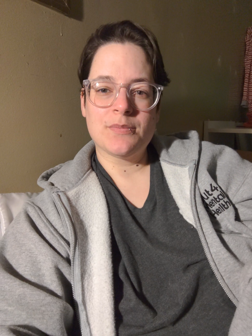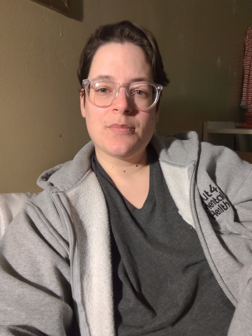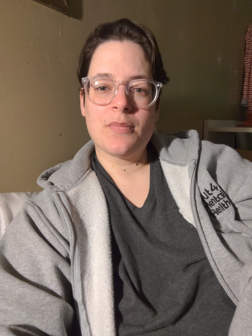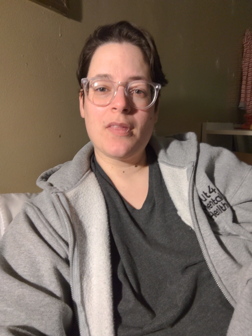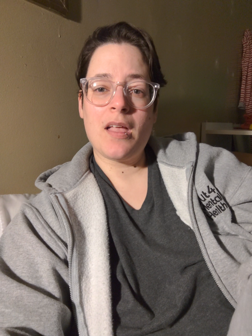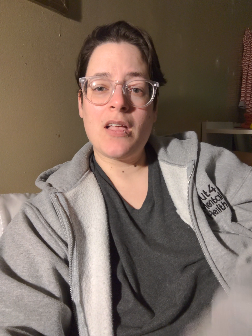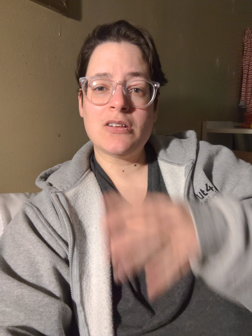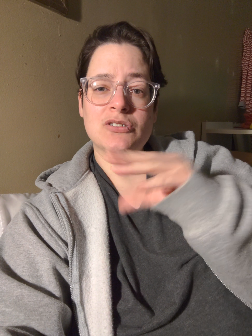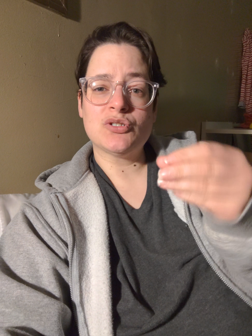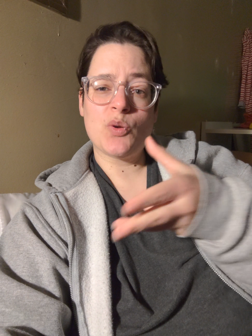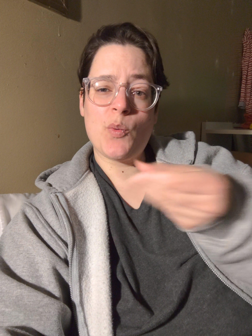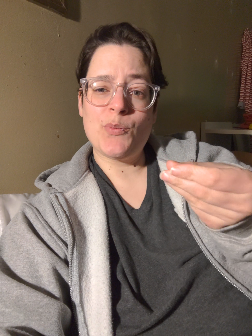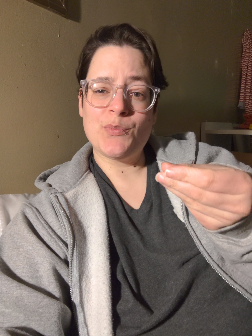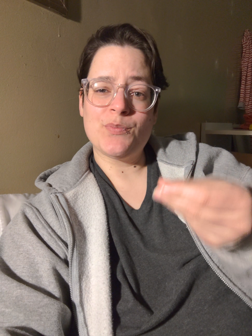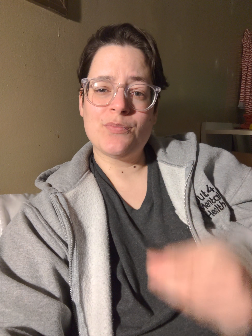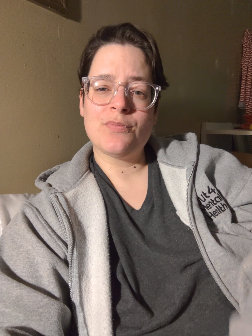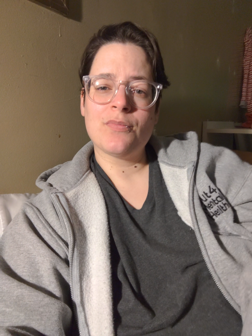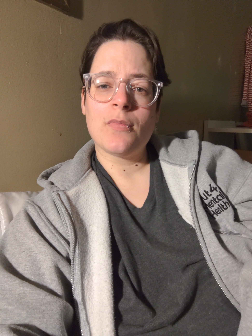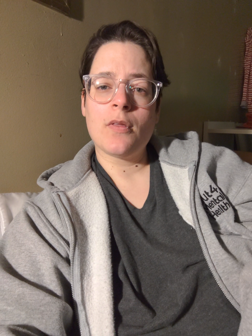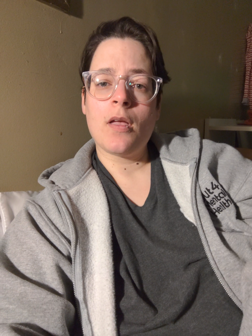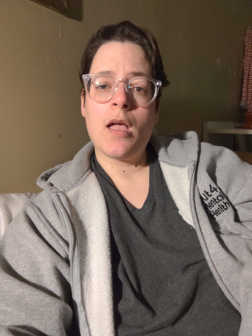story